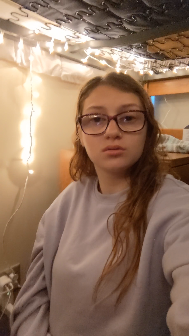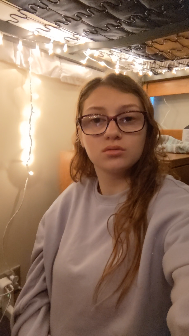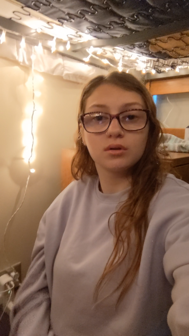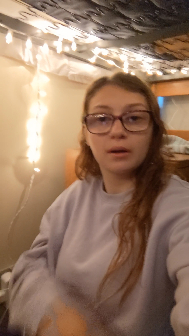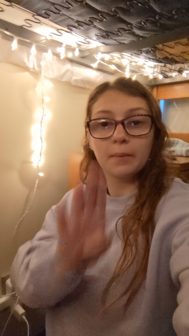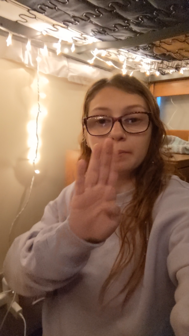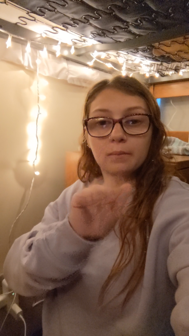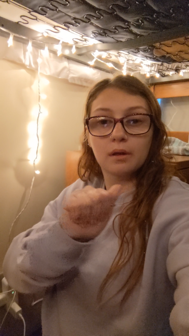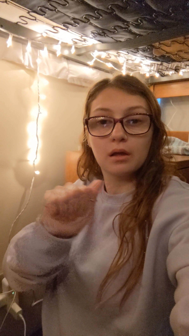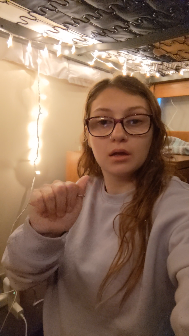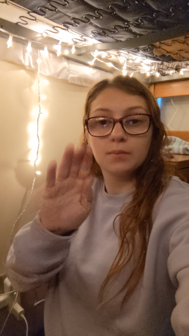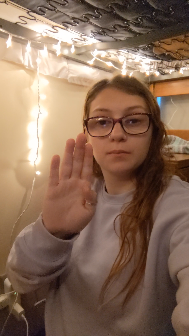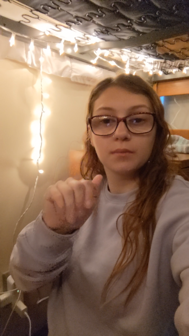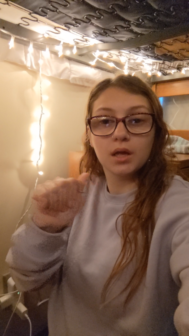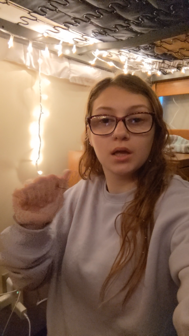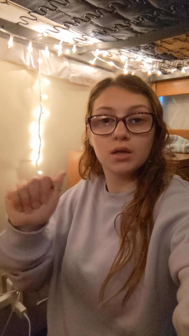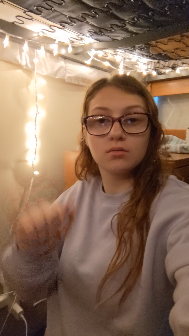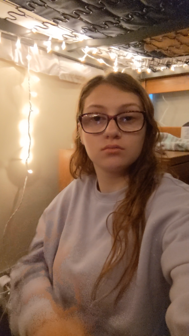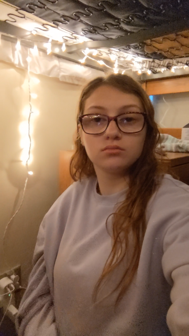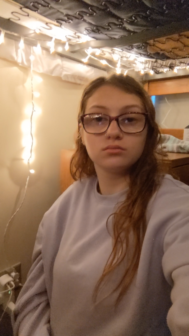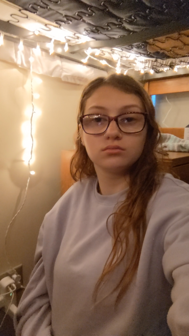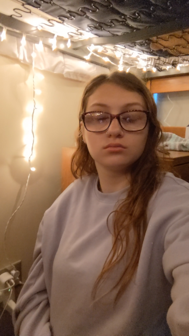baa baa